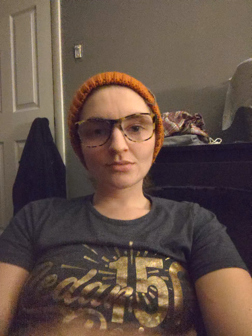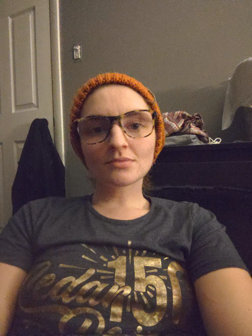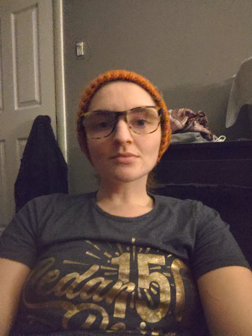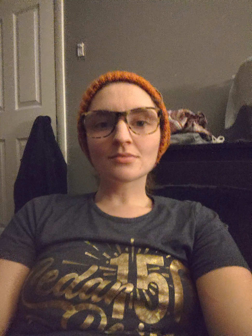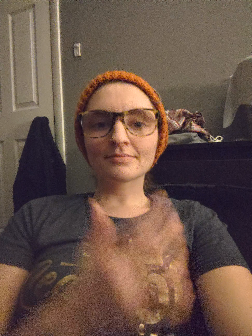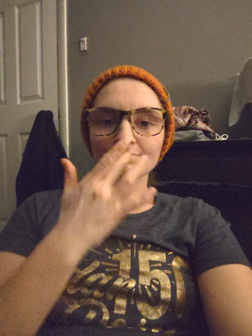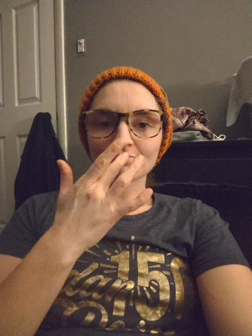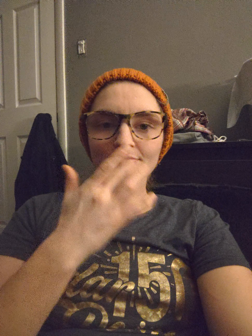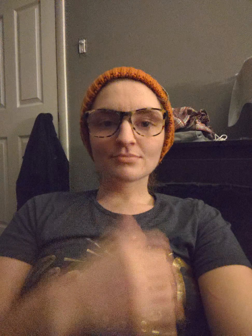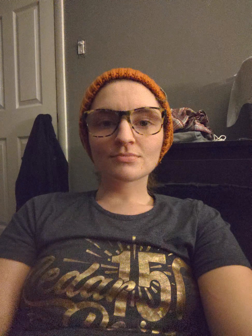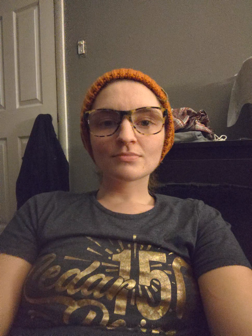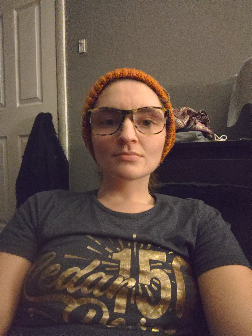taste